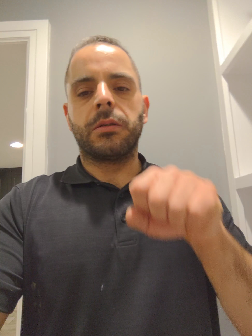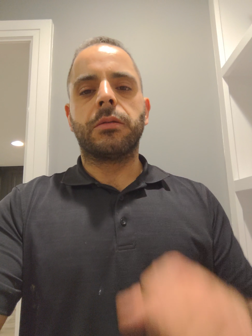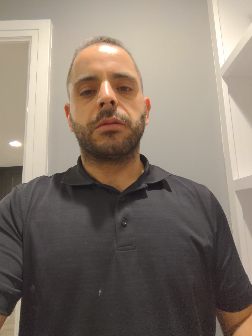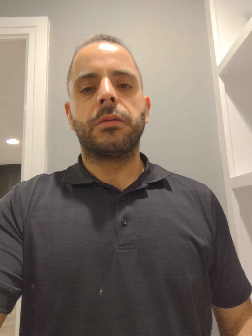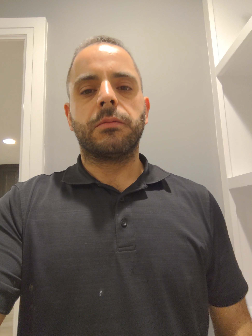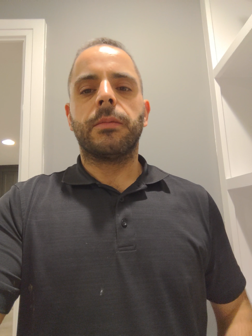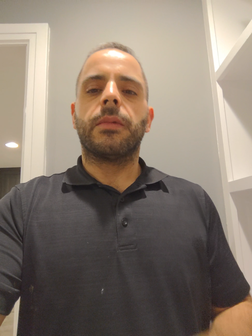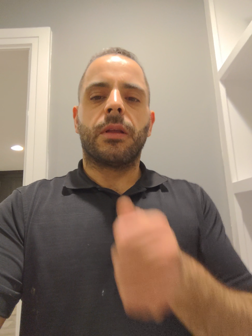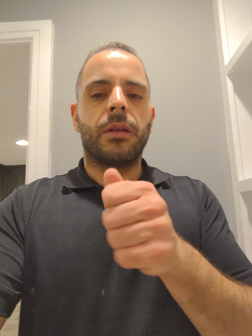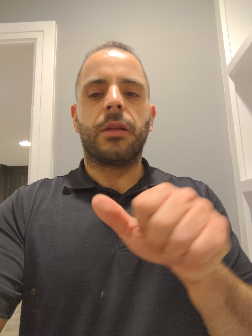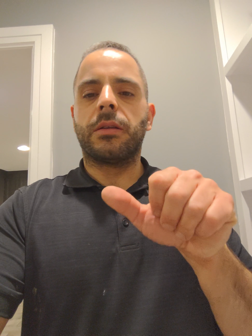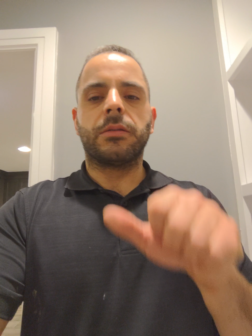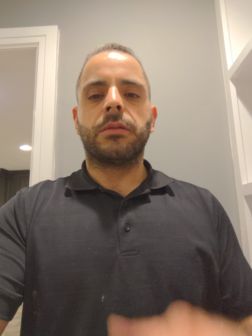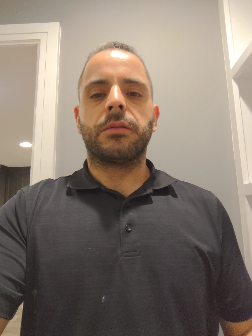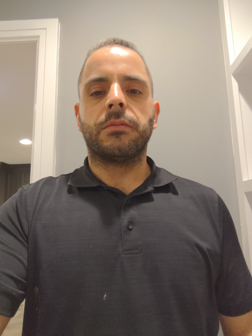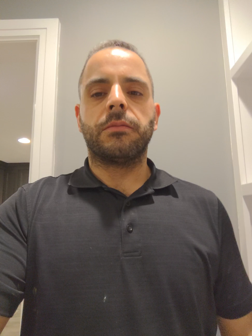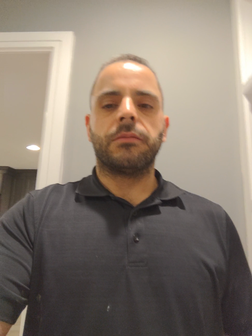any